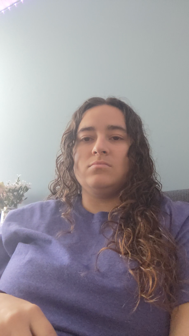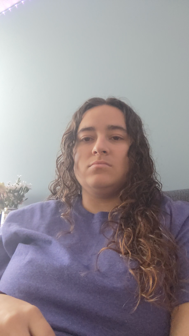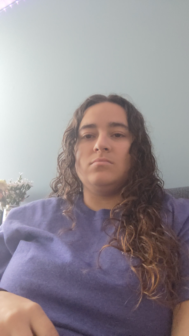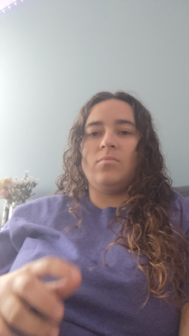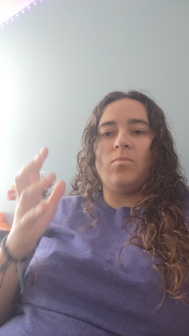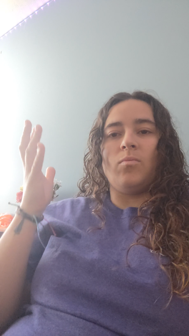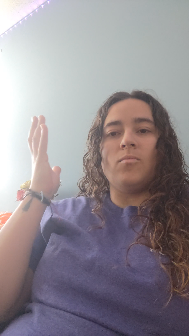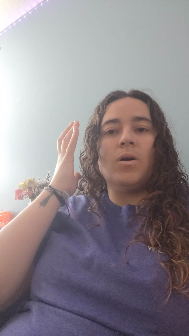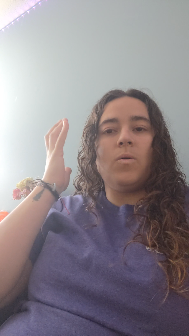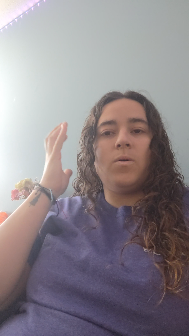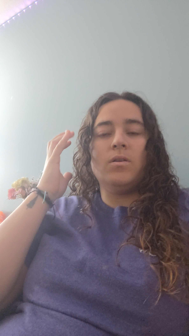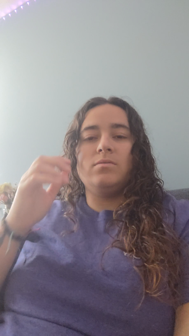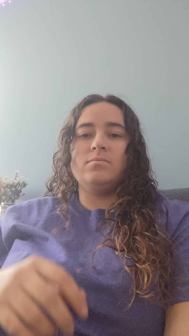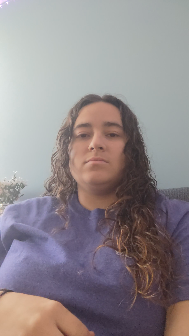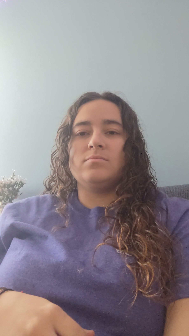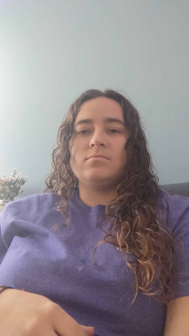pillow